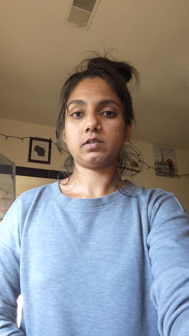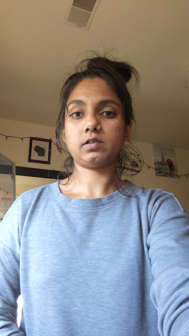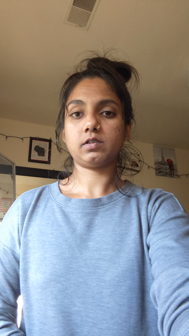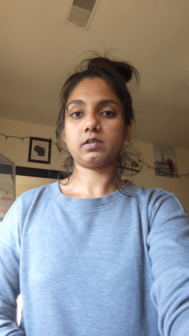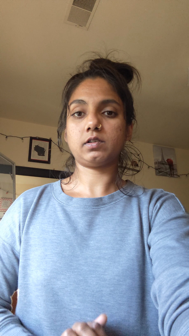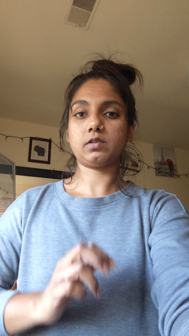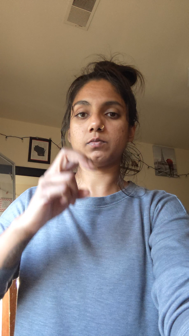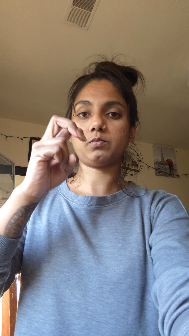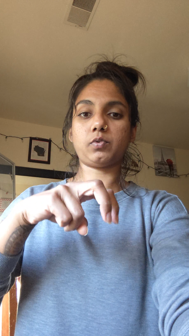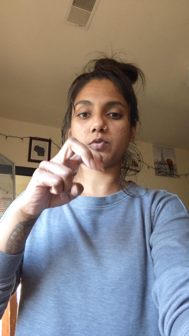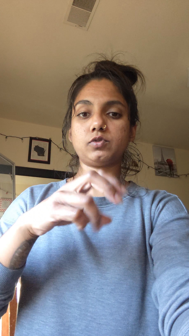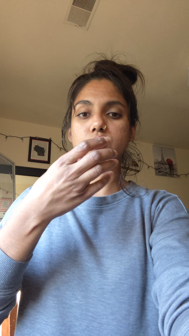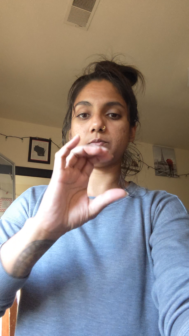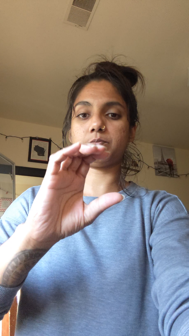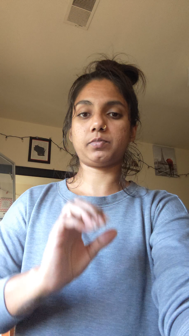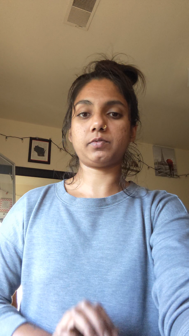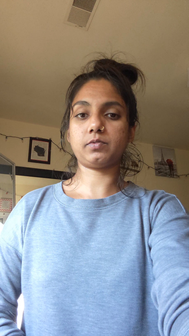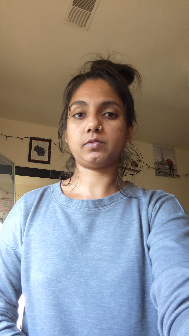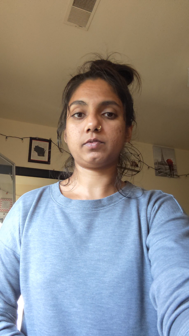potato chip